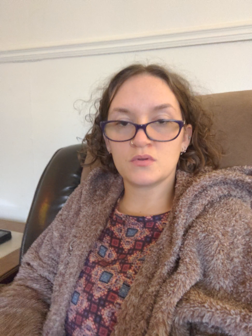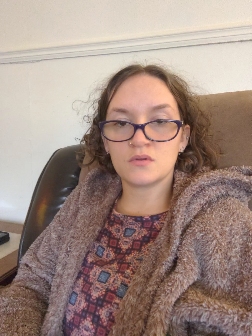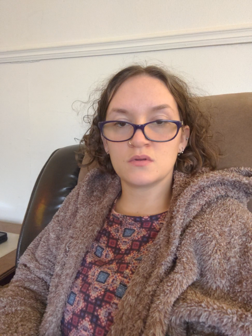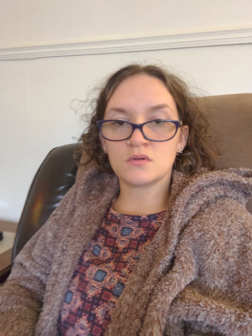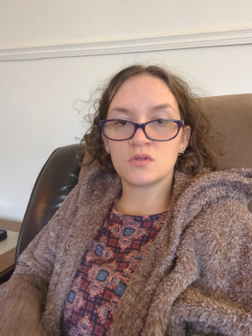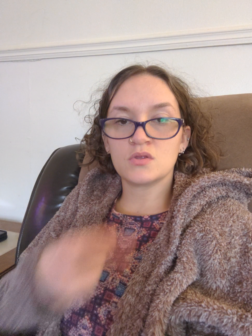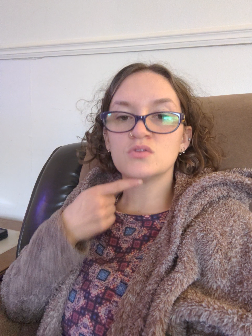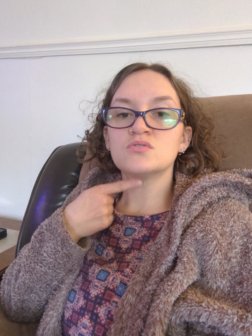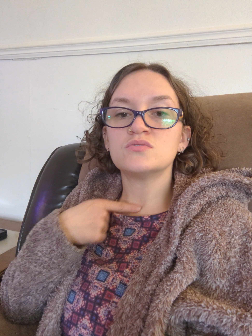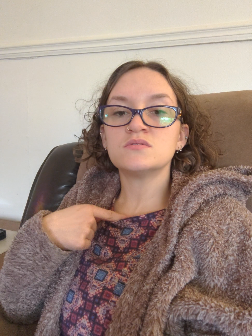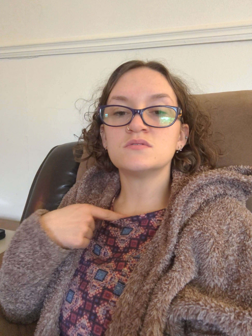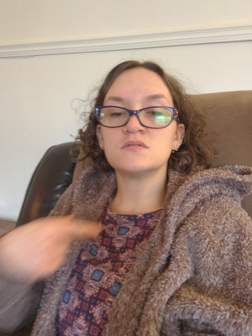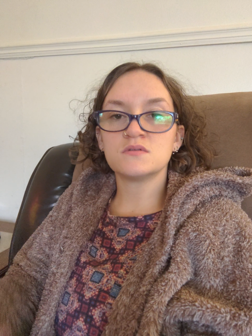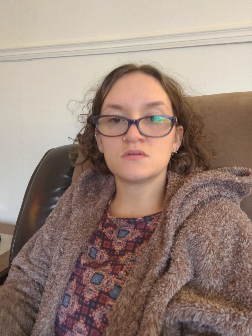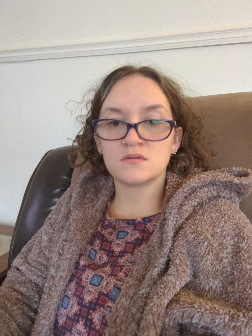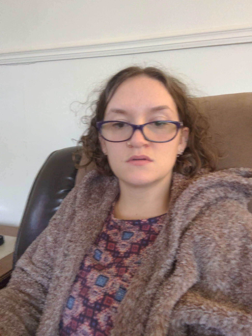thirsty